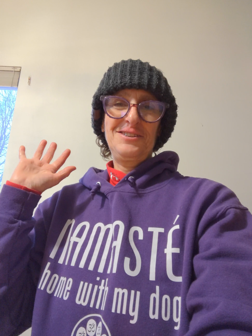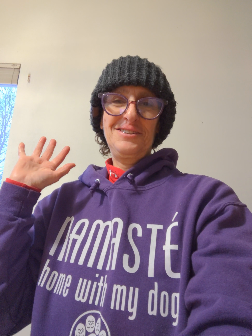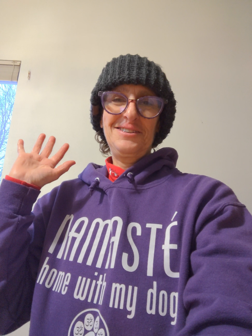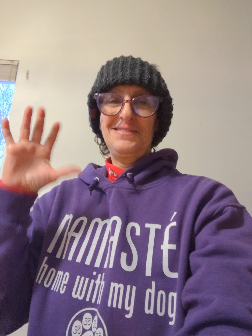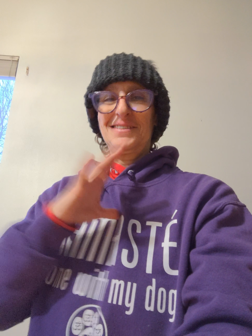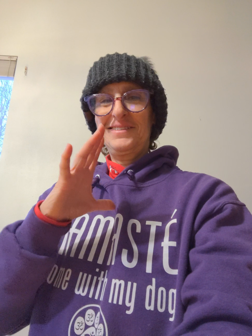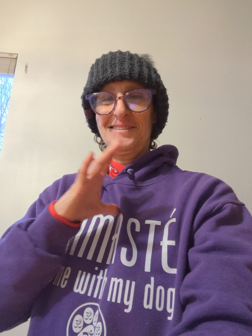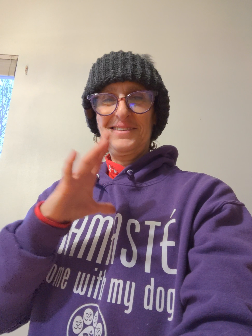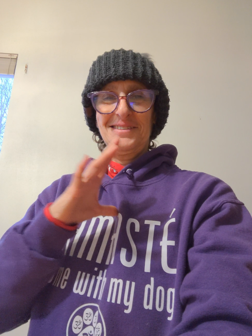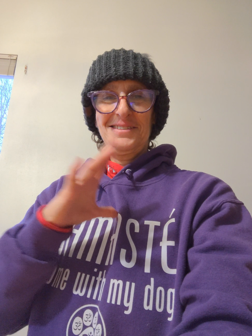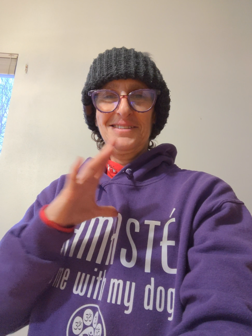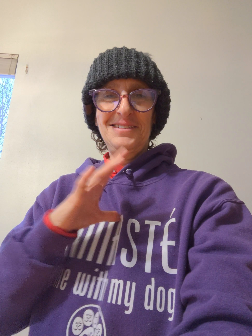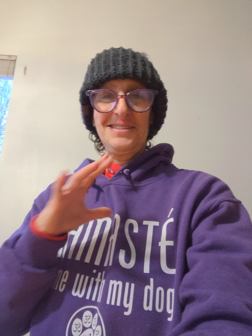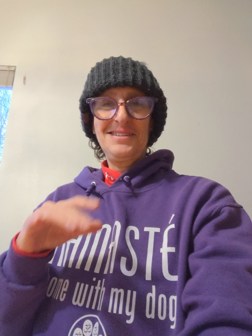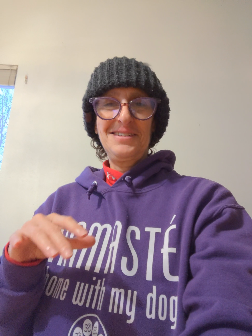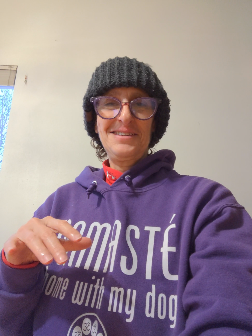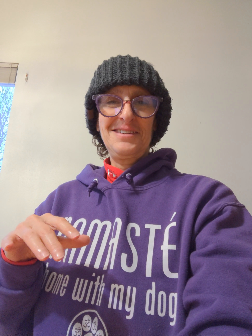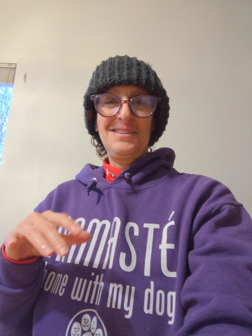fine